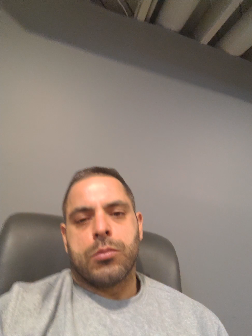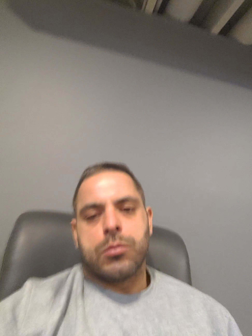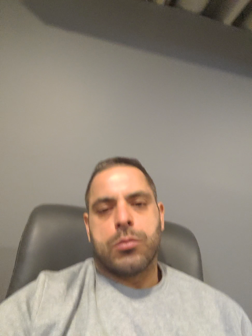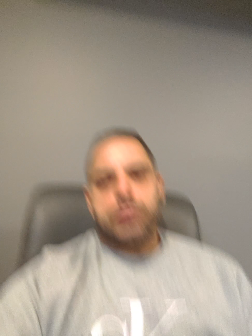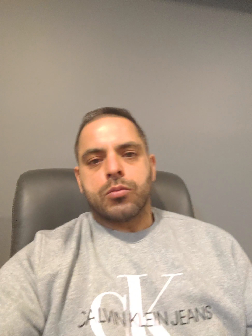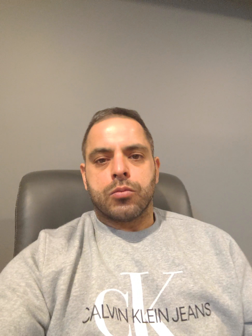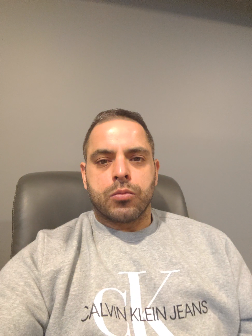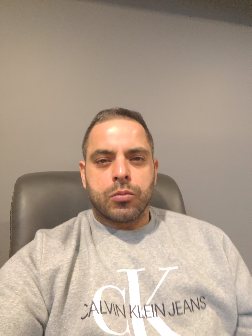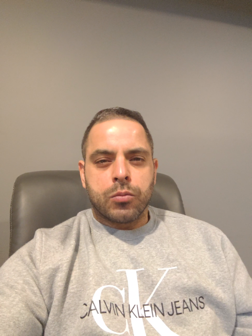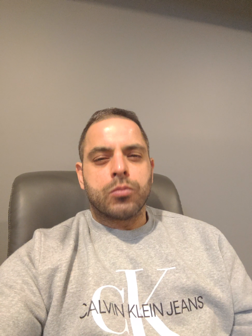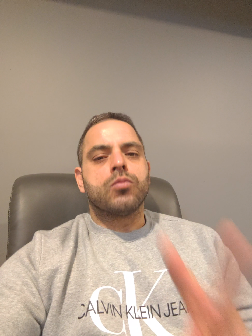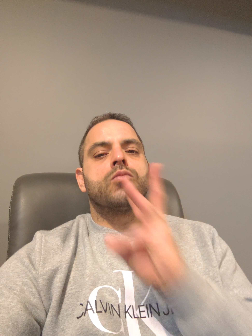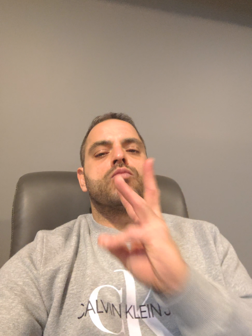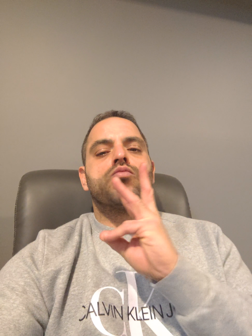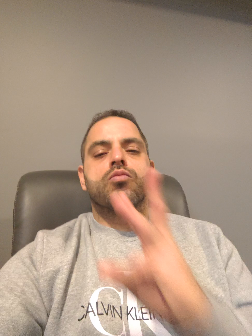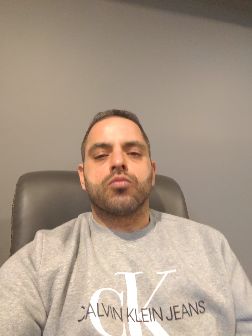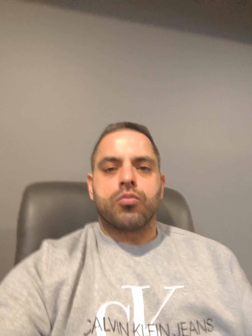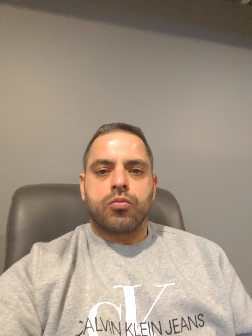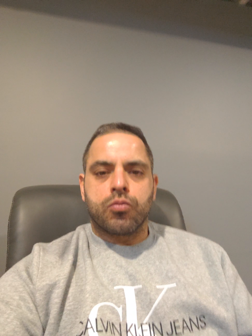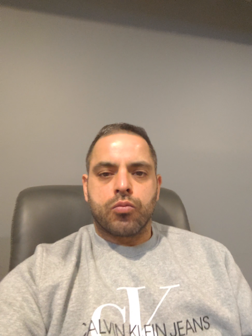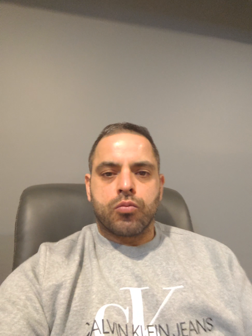water